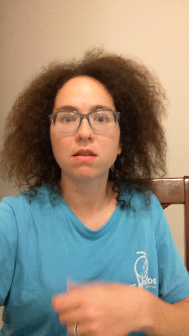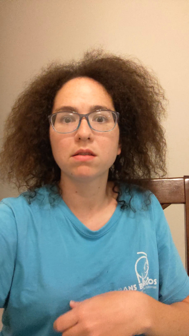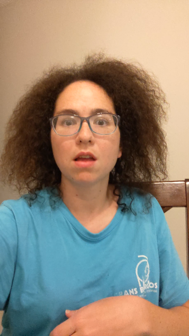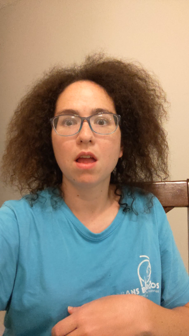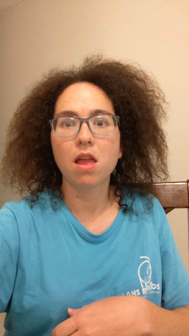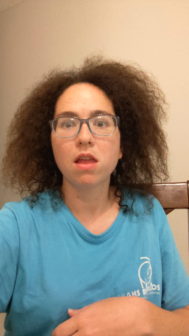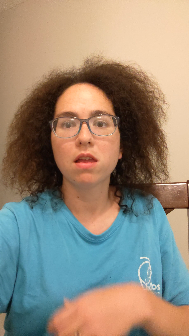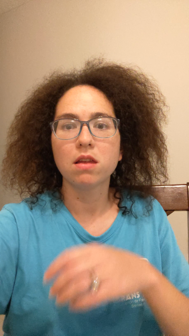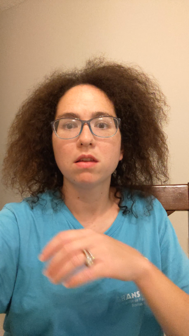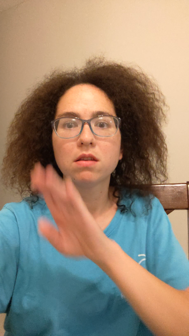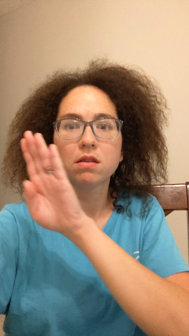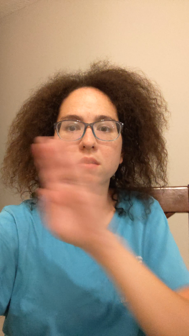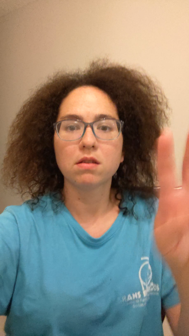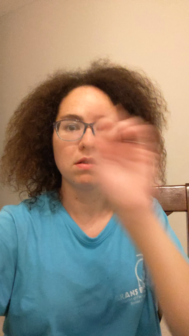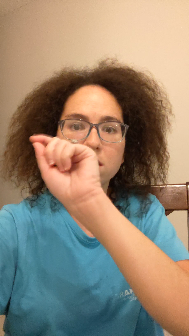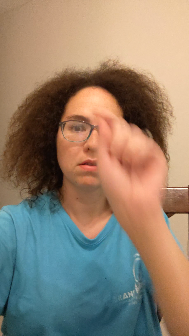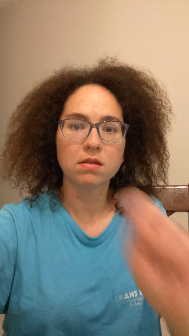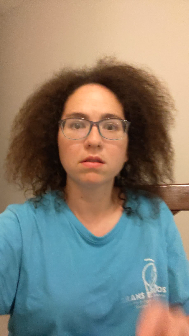chalk